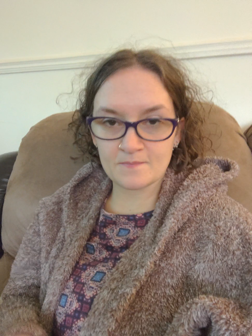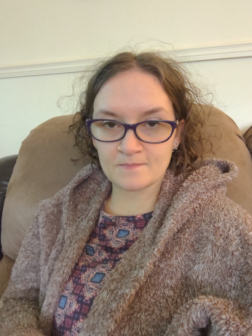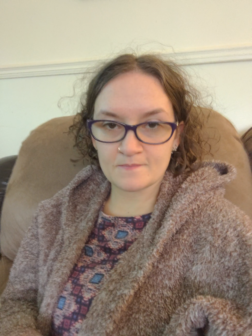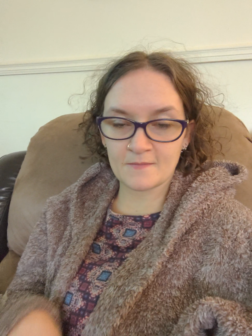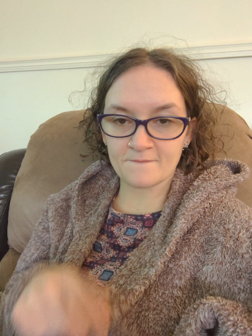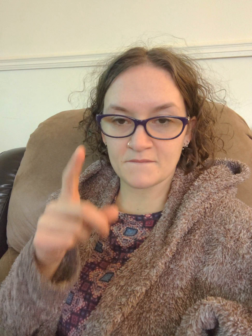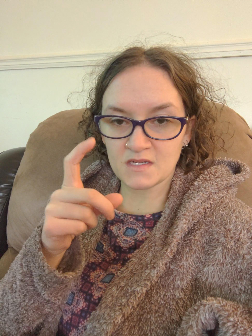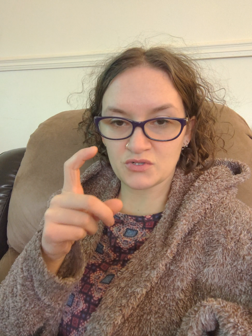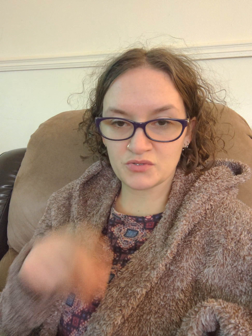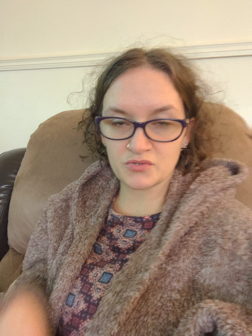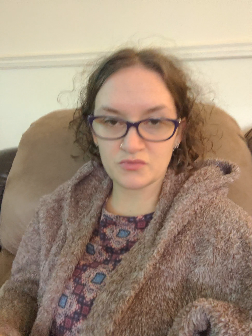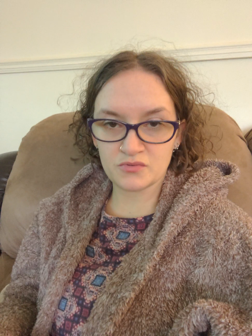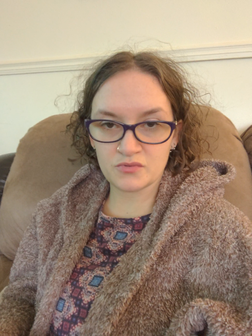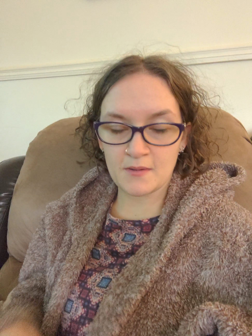finger